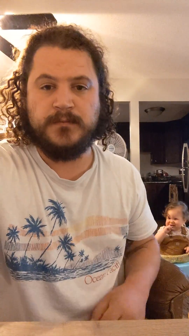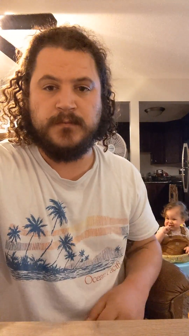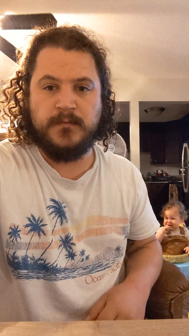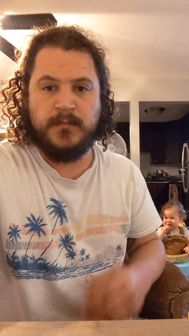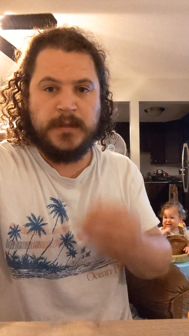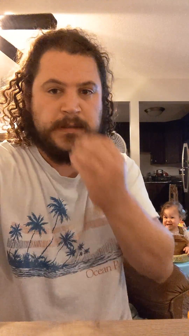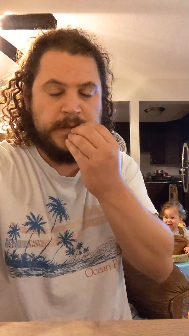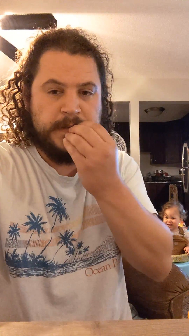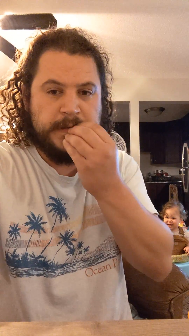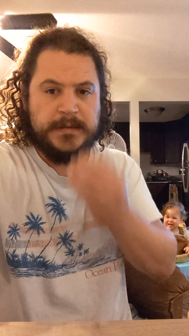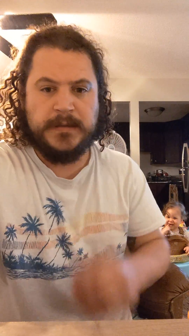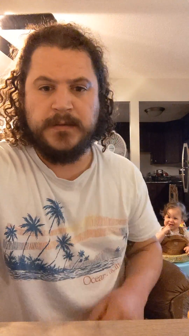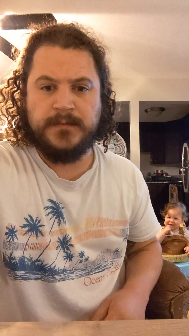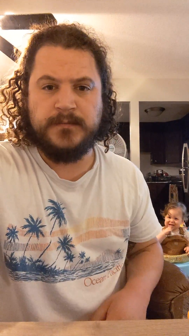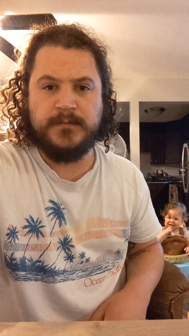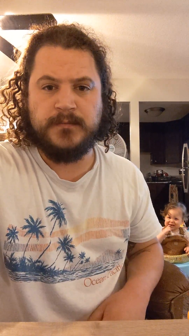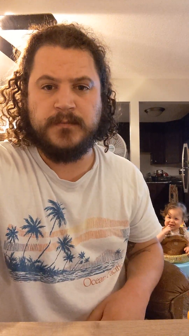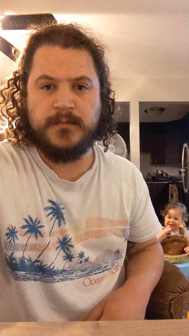eat